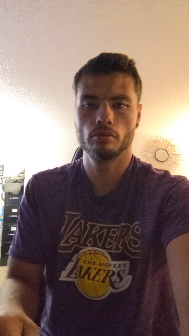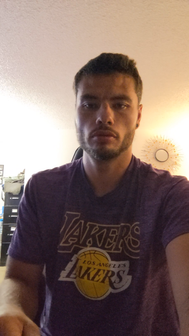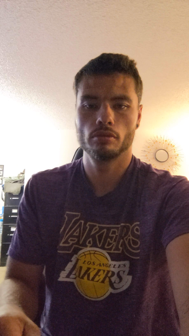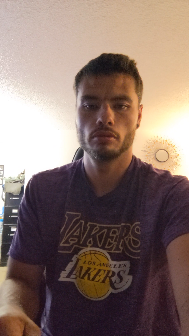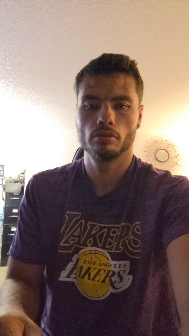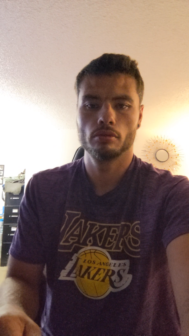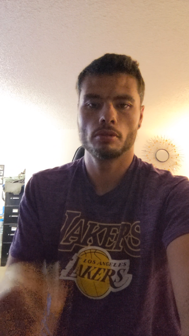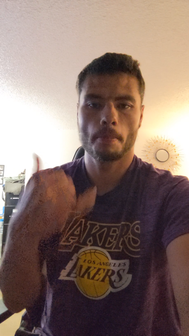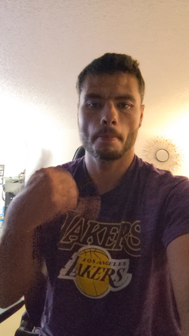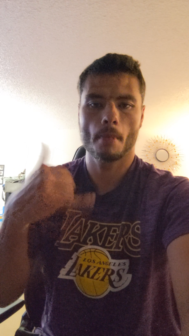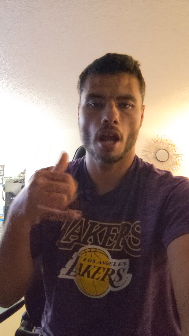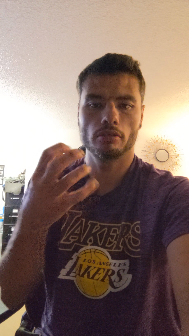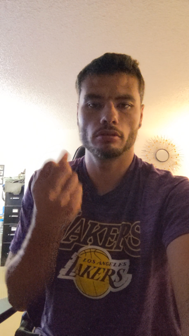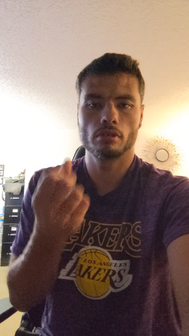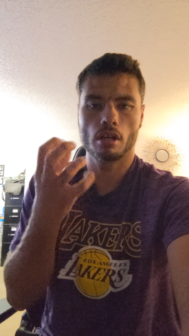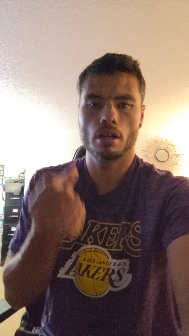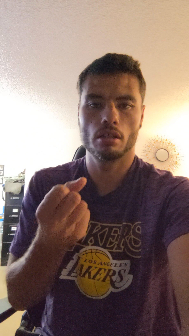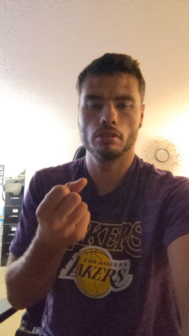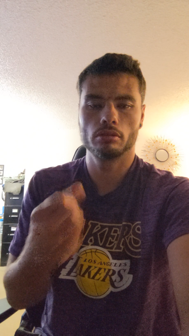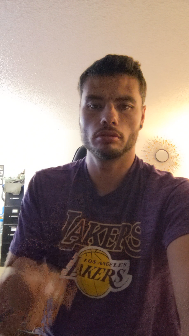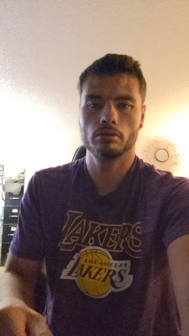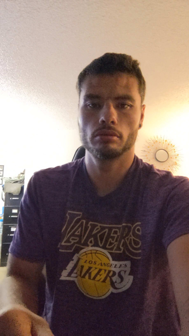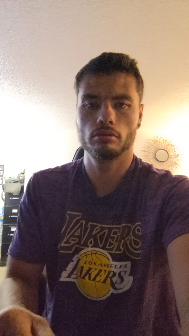play dough